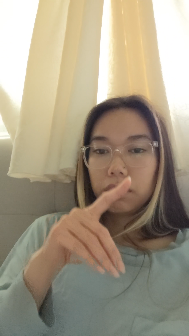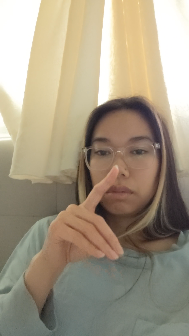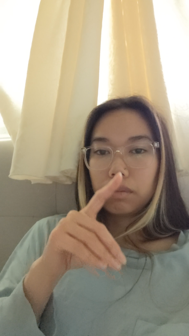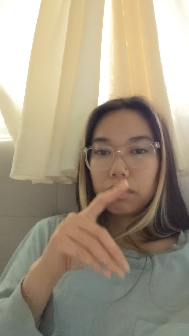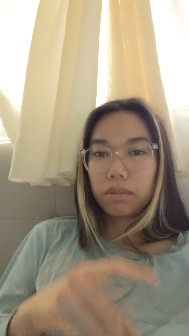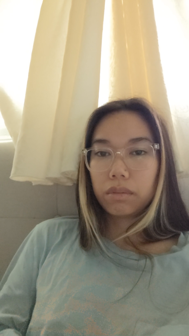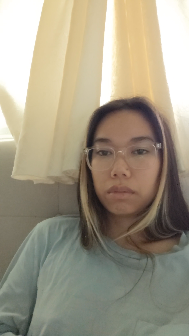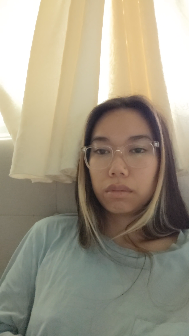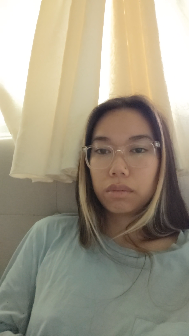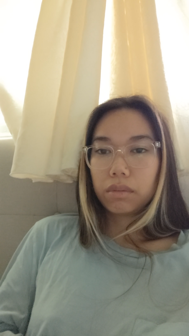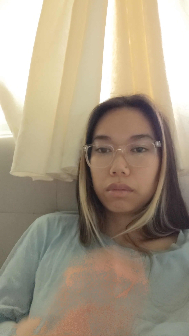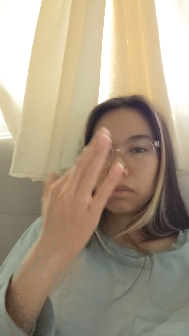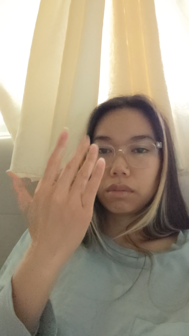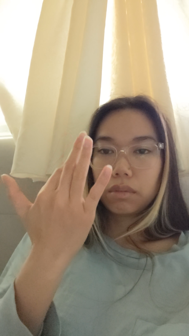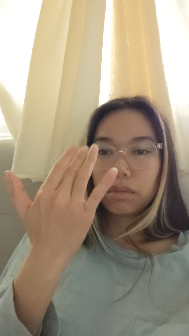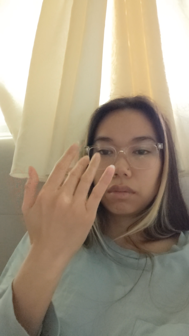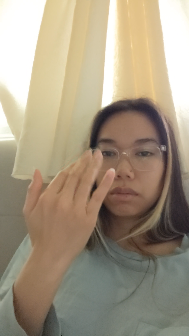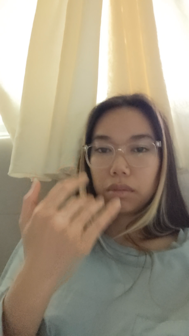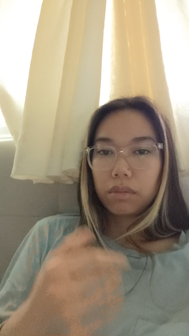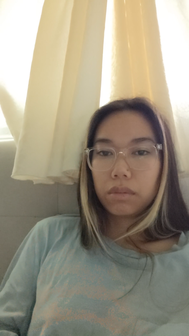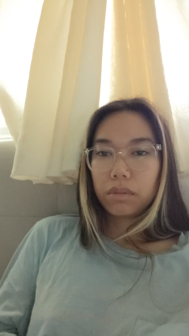hand